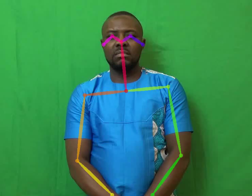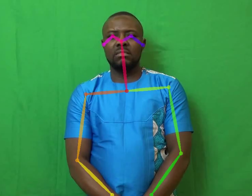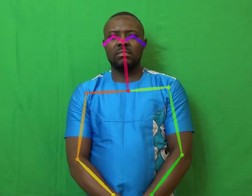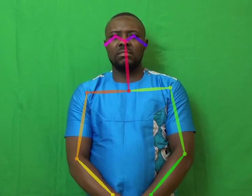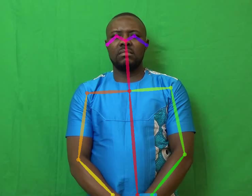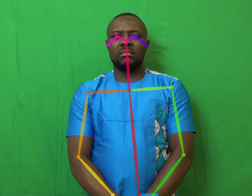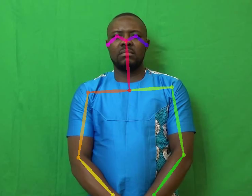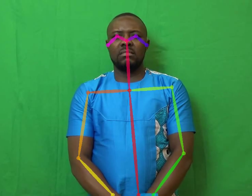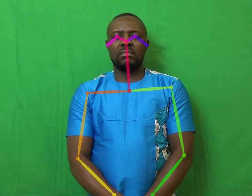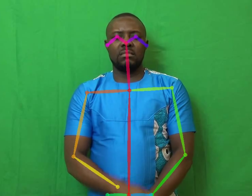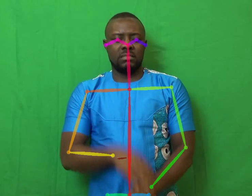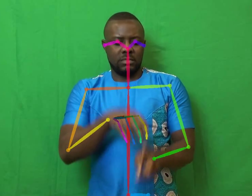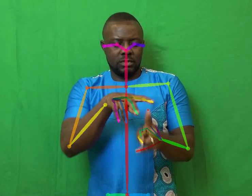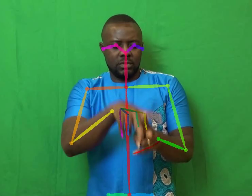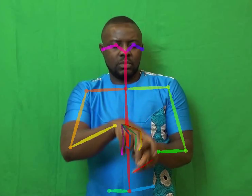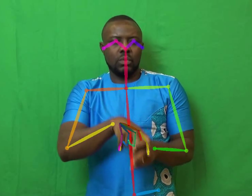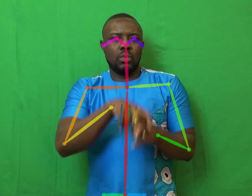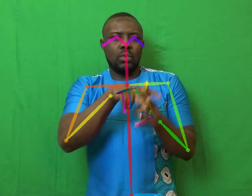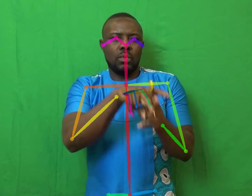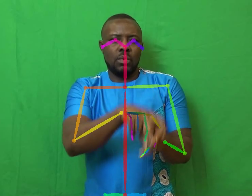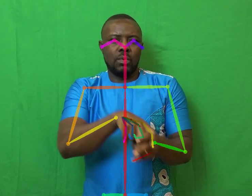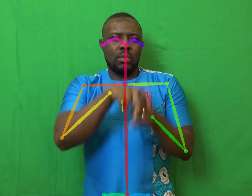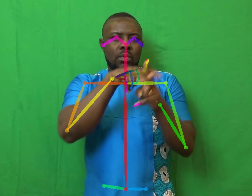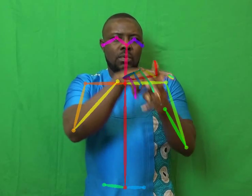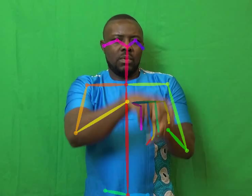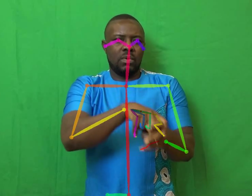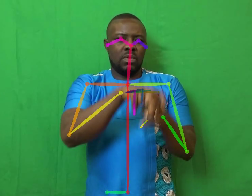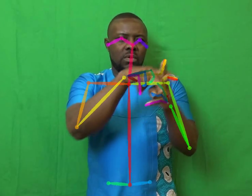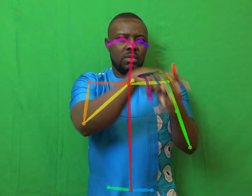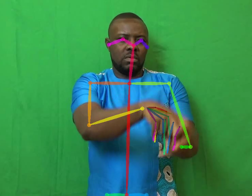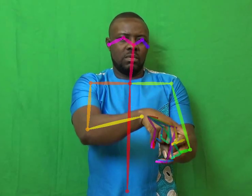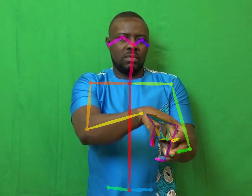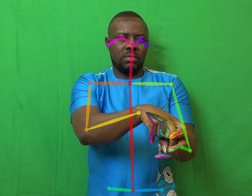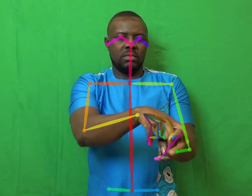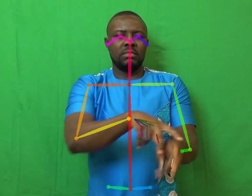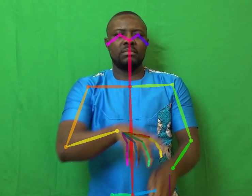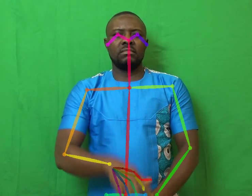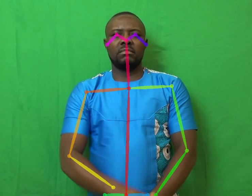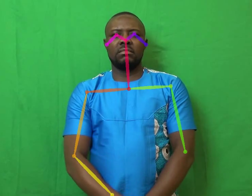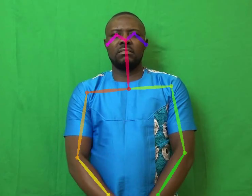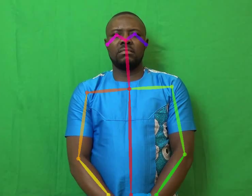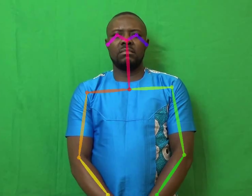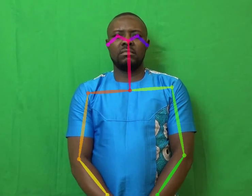horse racing